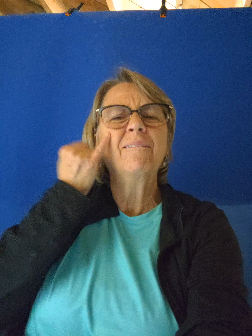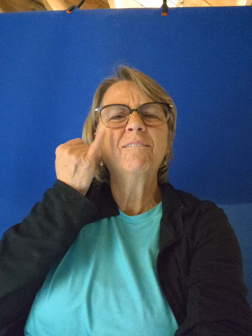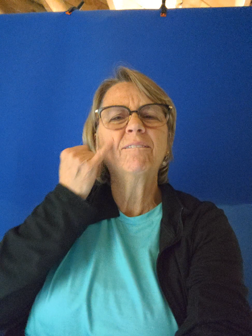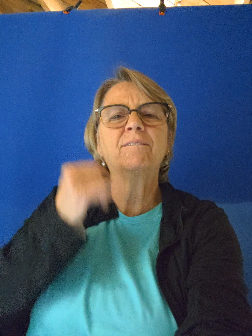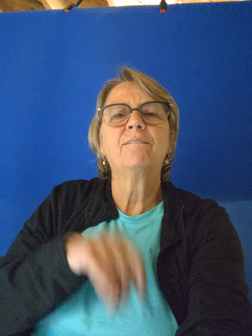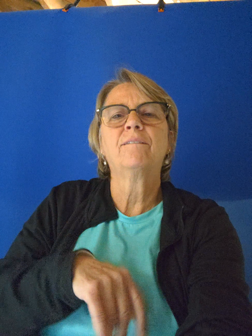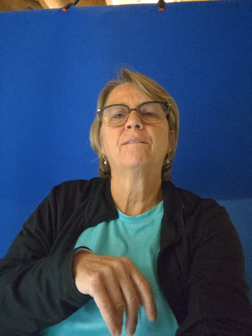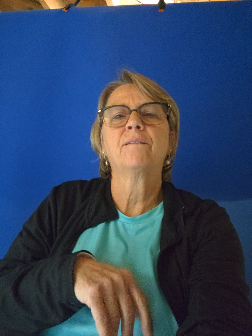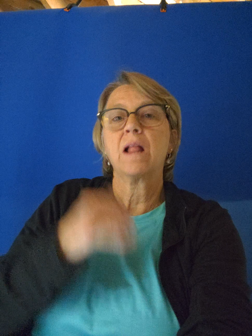if